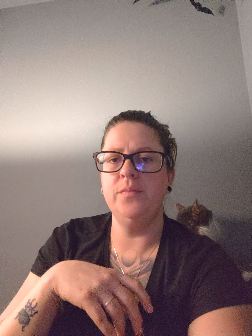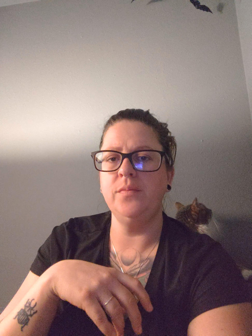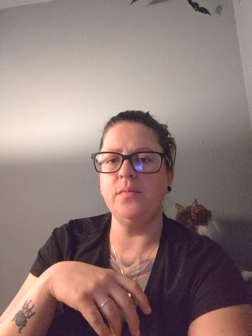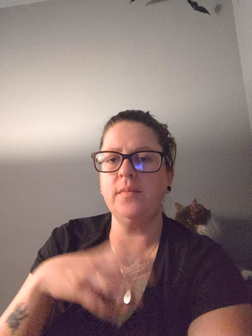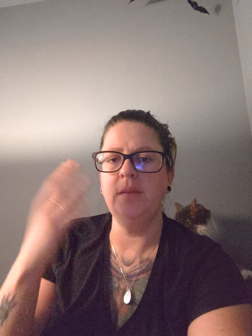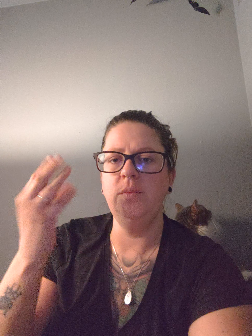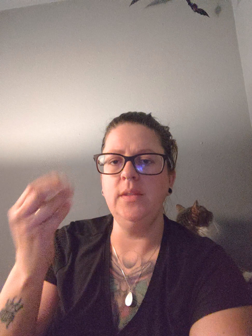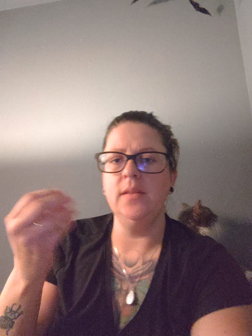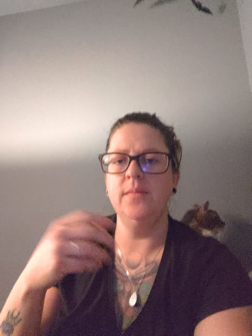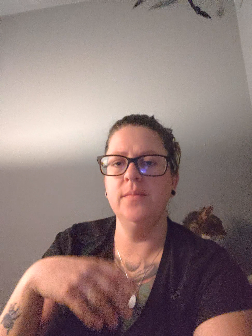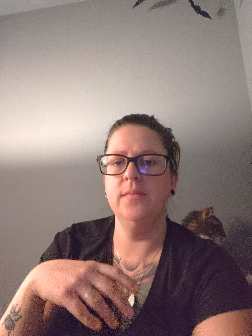outside